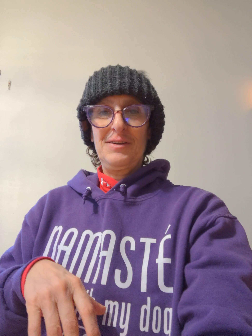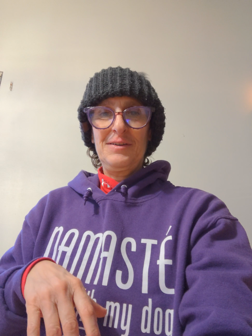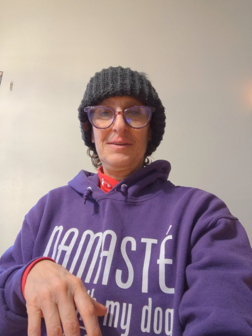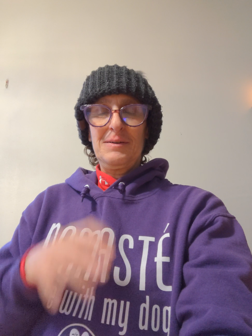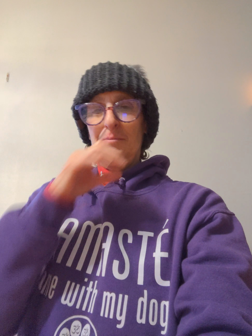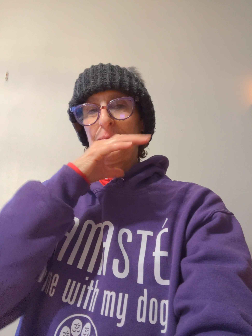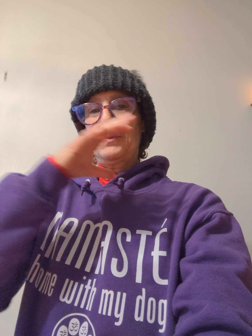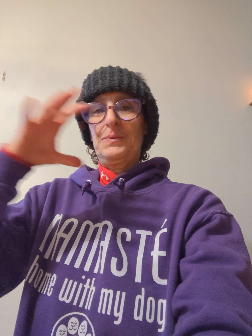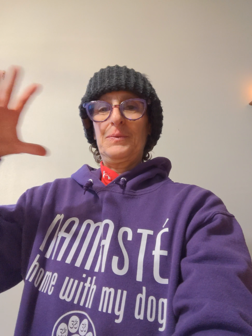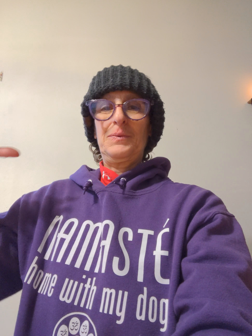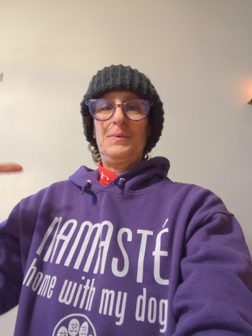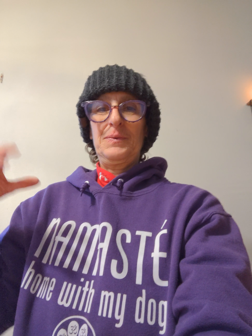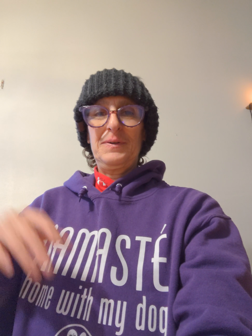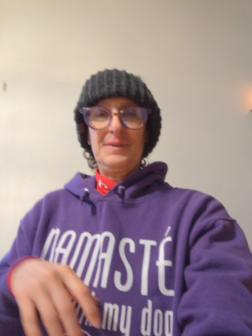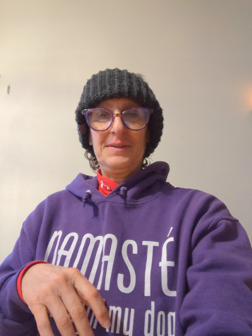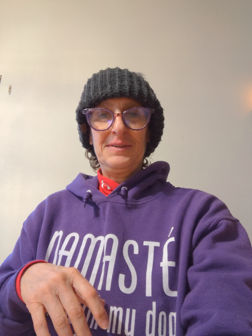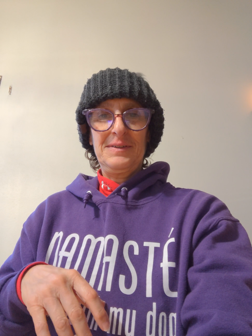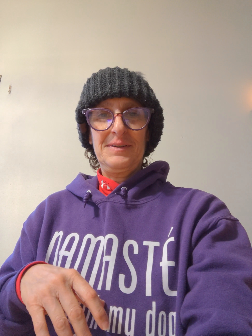balloon